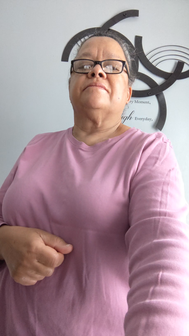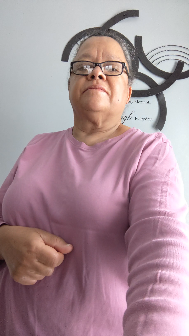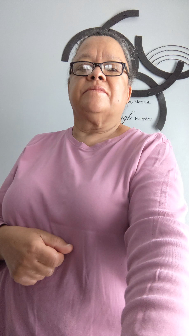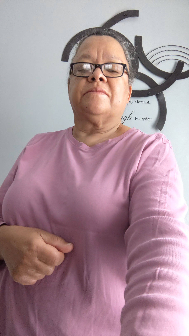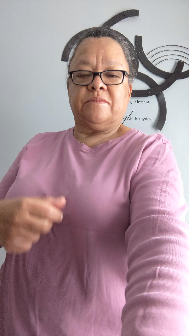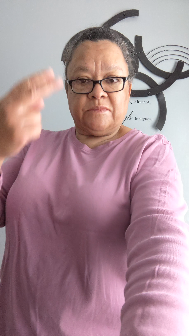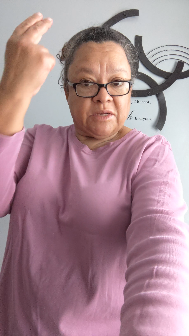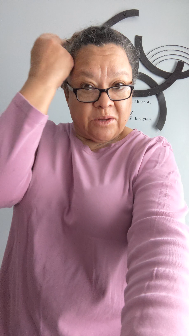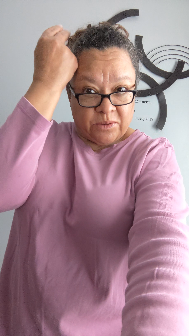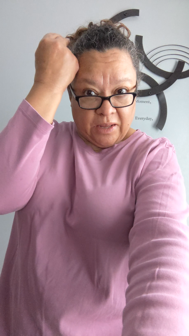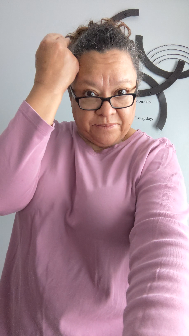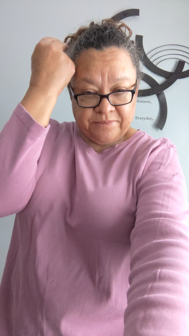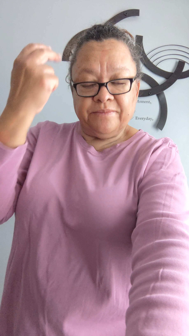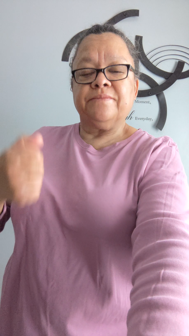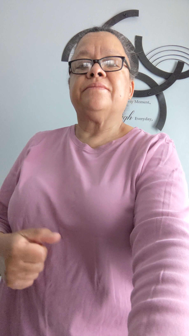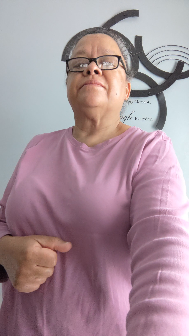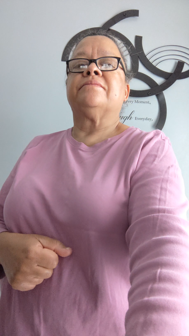bunny